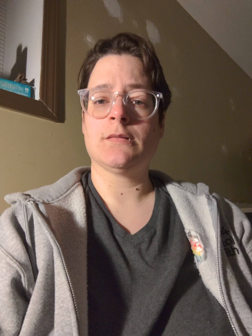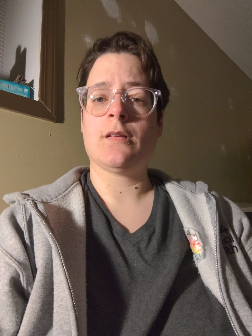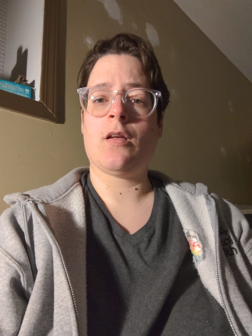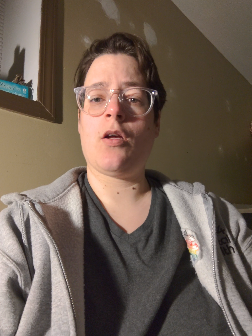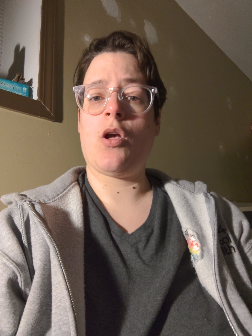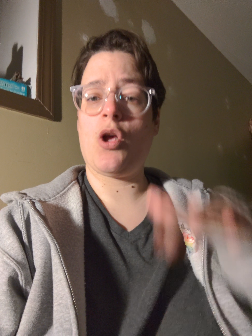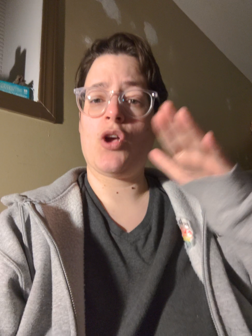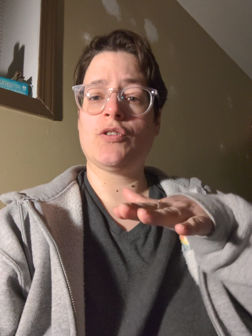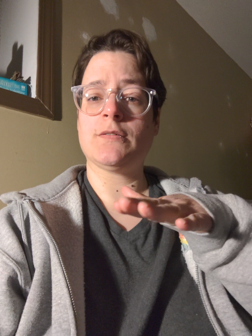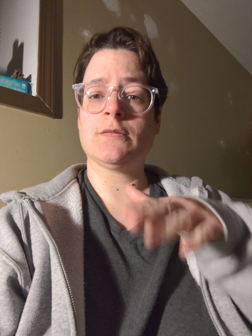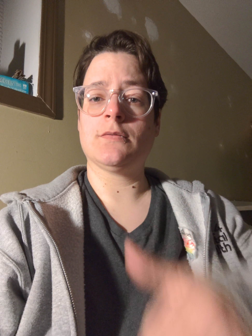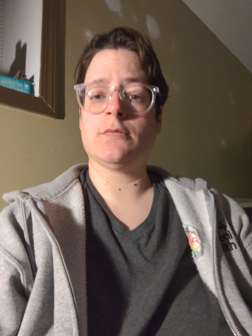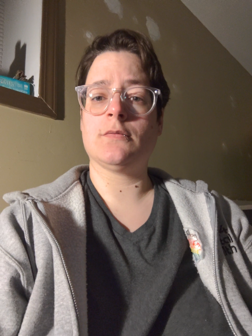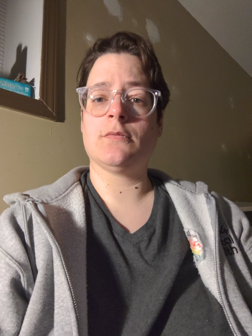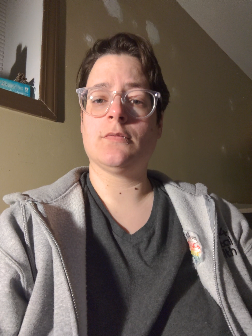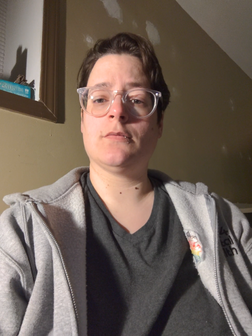on